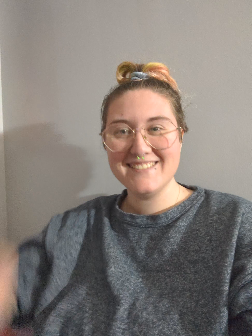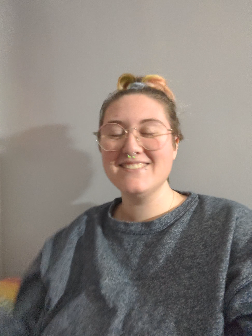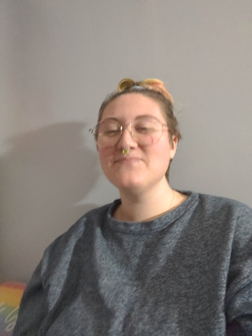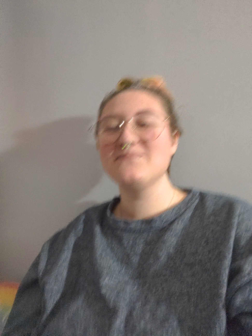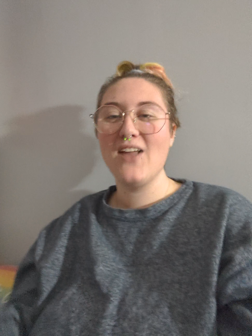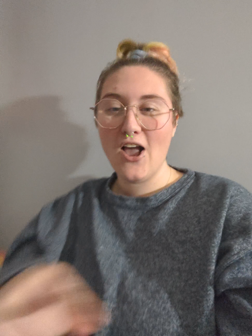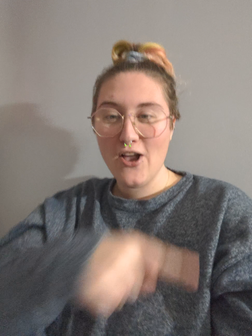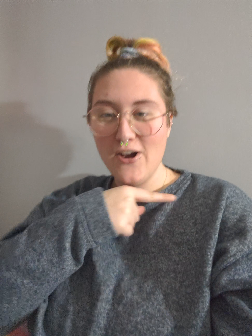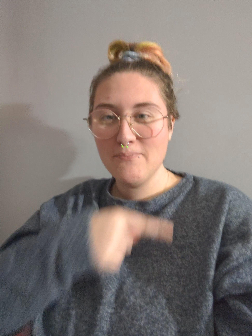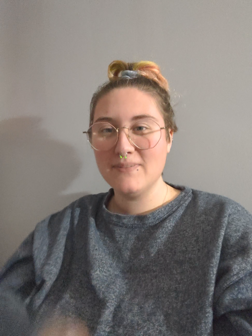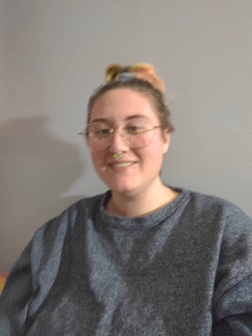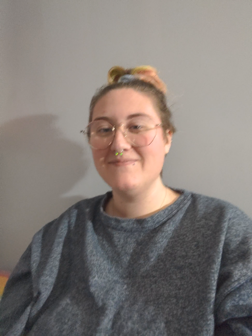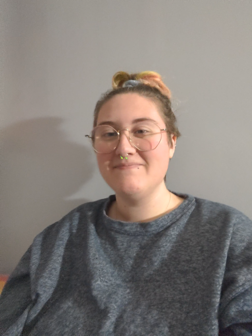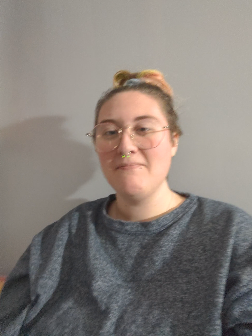arm